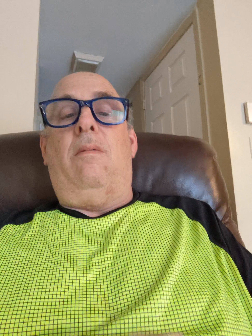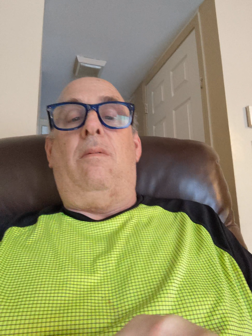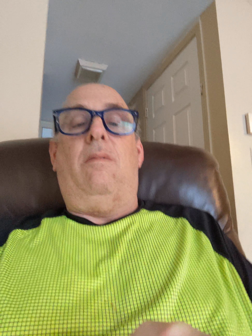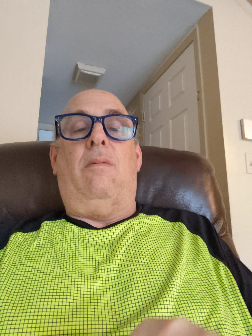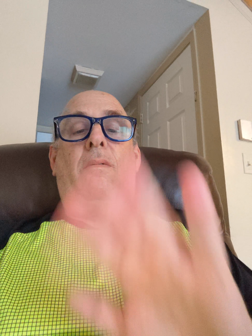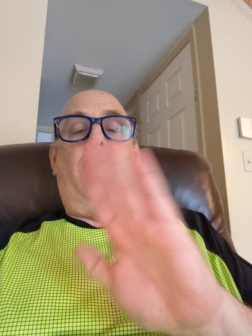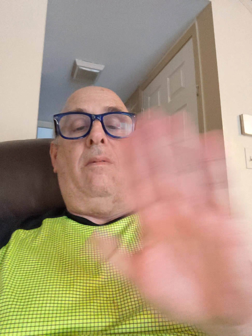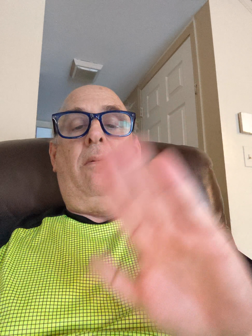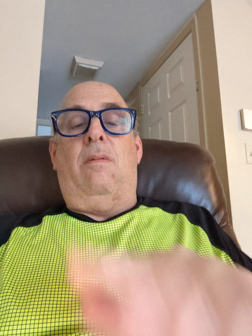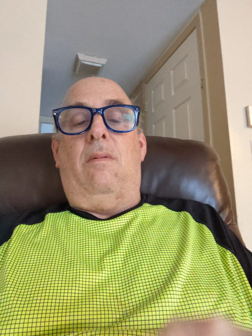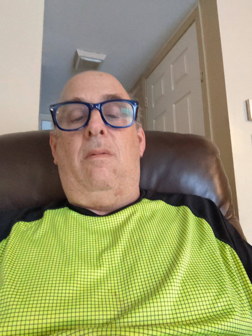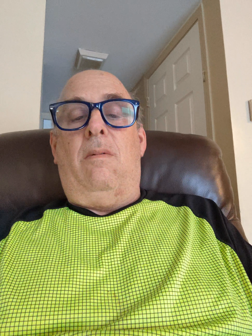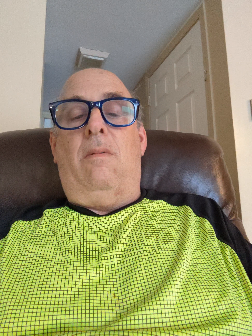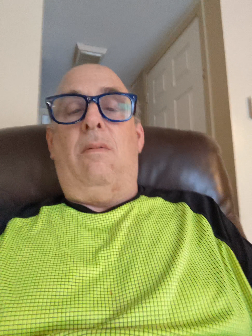clean